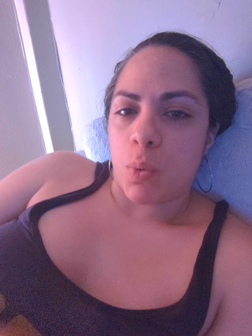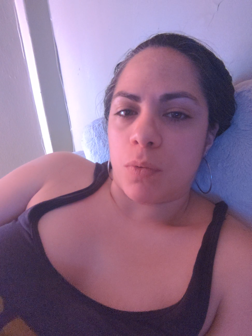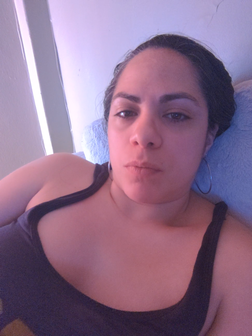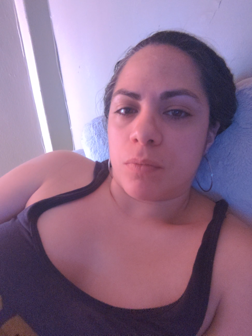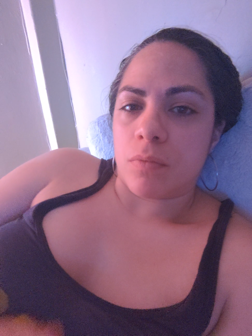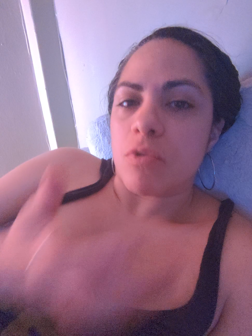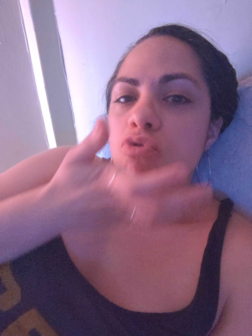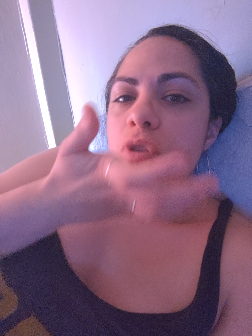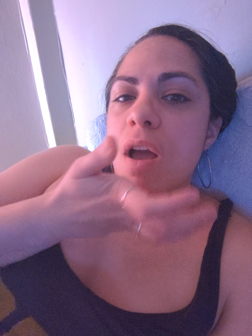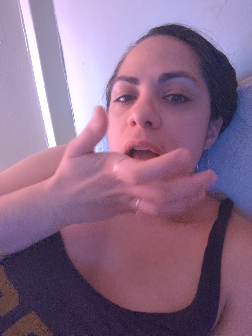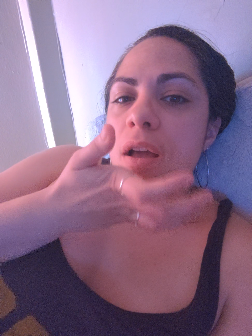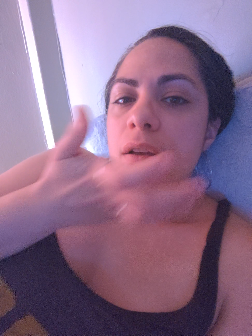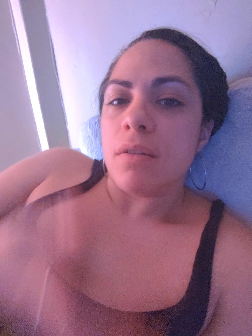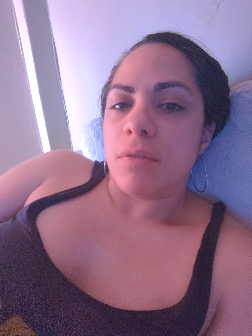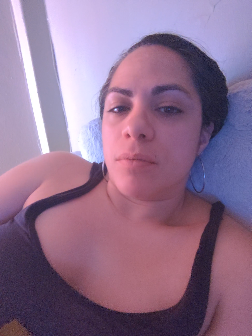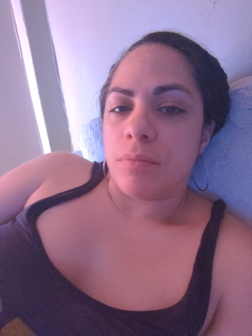grass